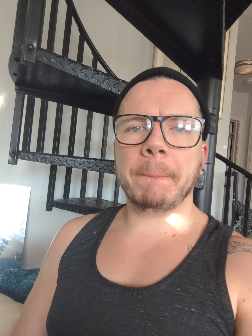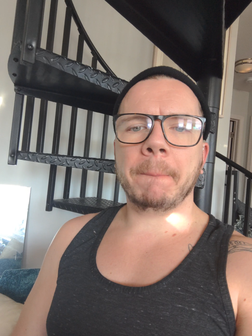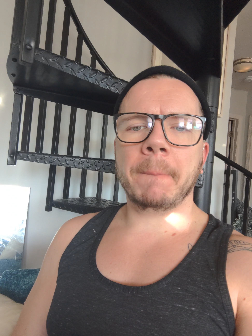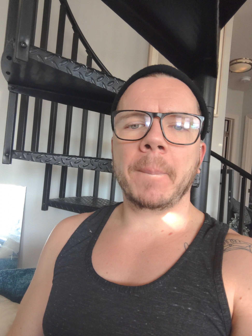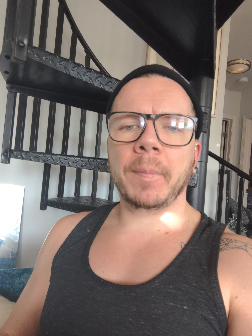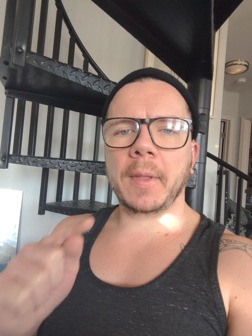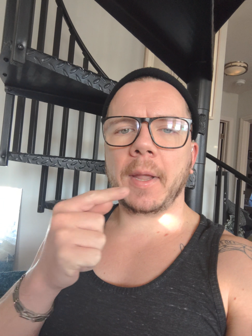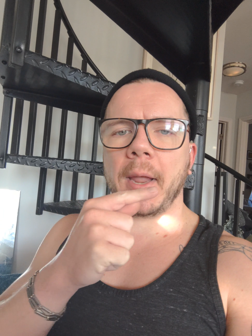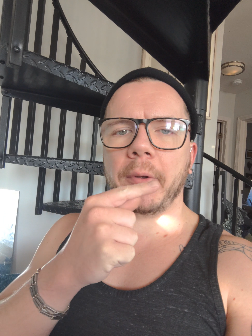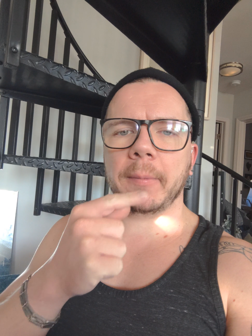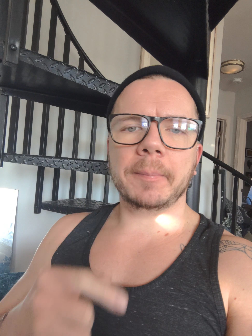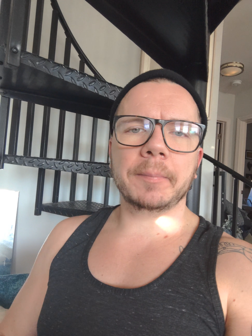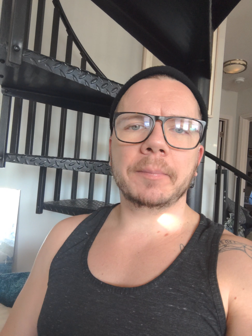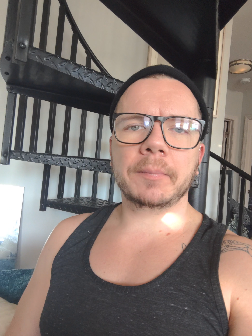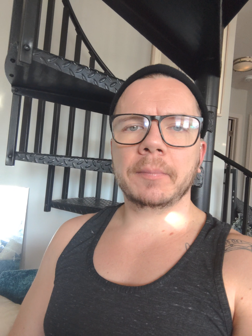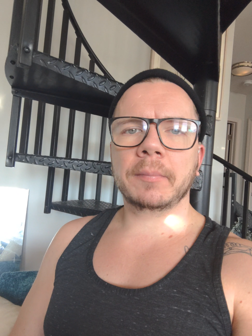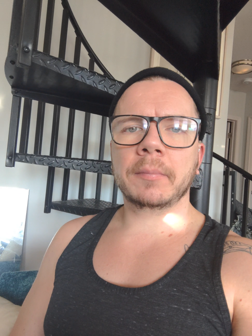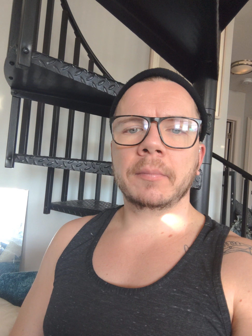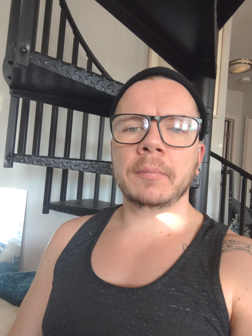carrot